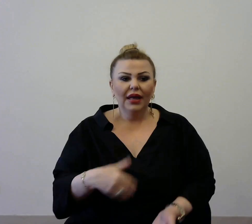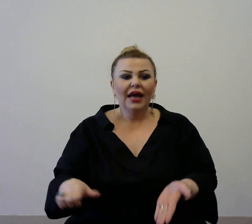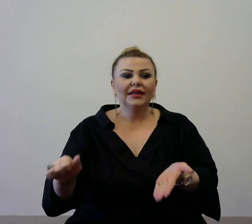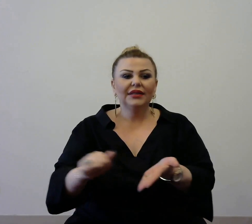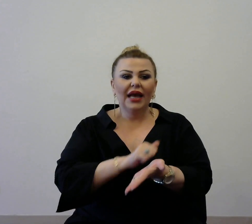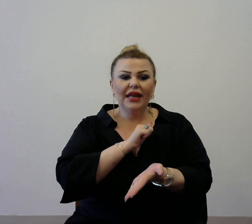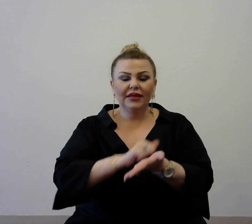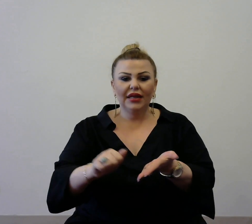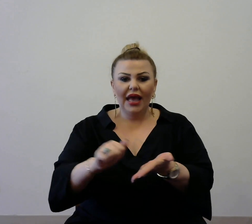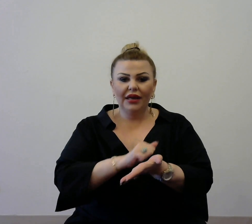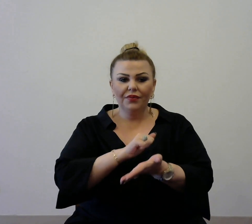sənəd